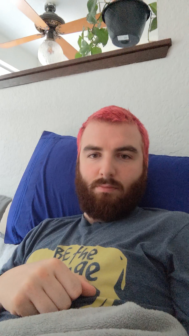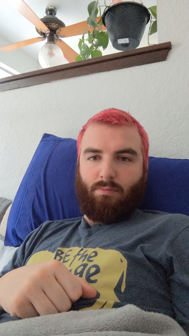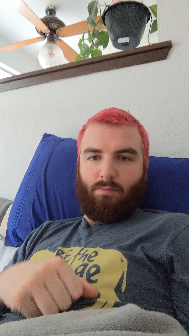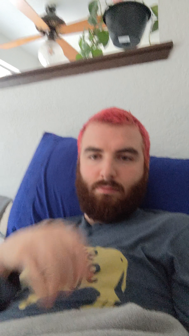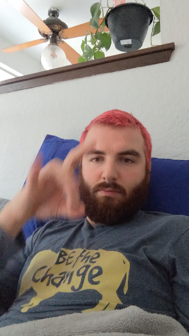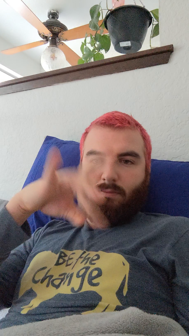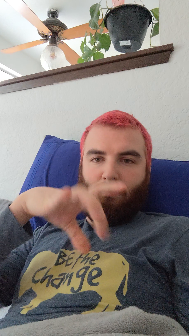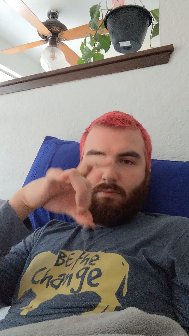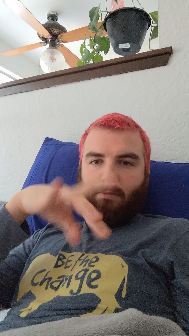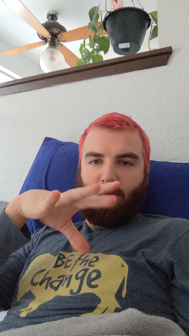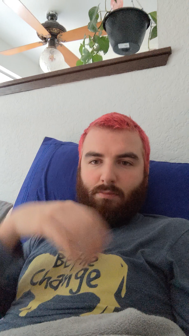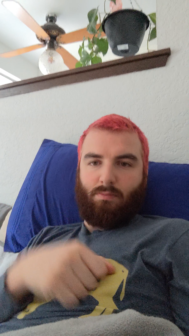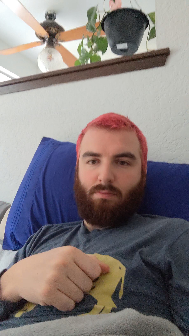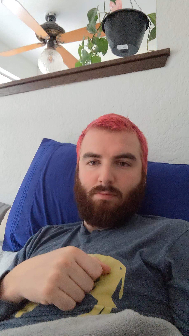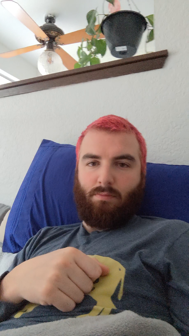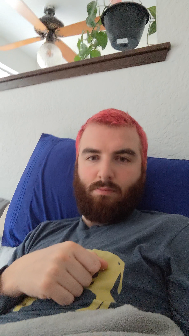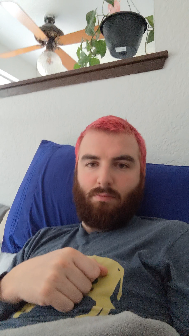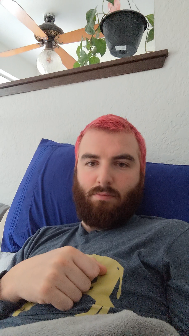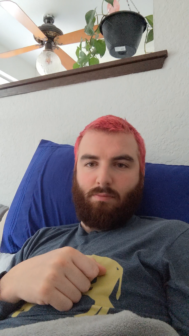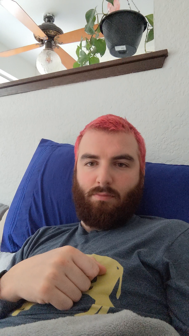pumpkin